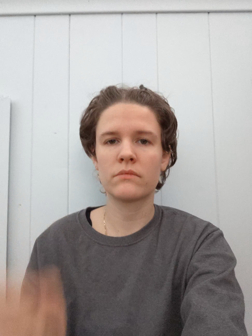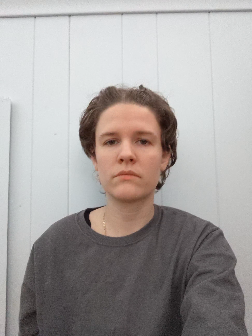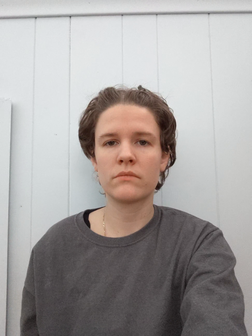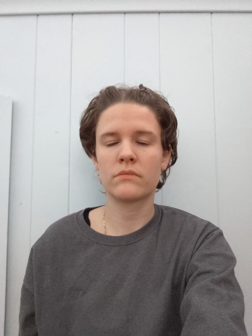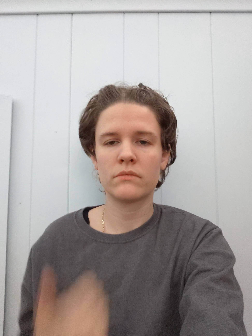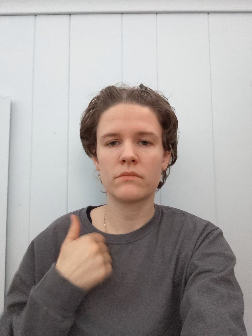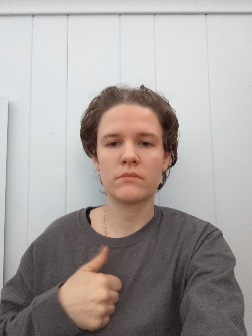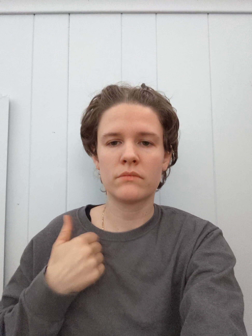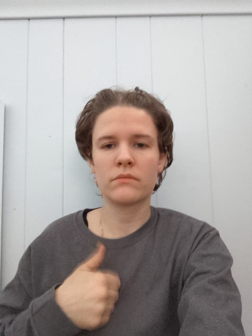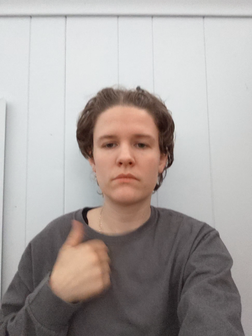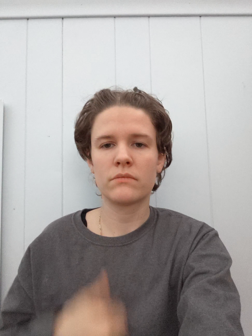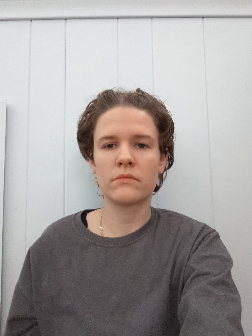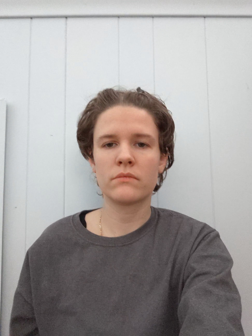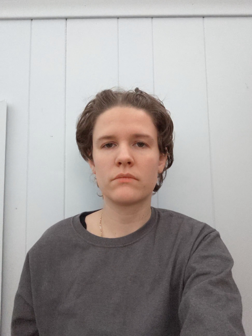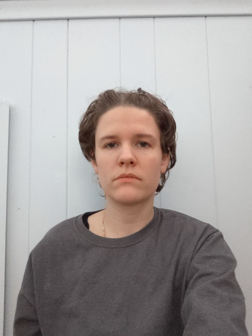bath